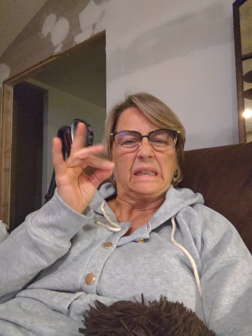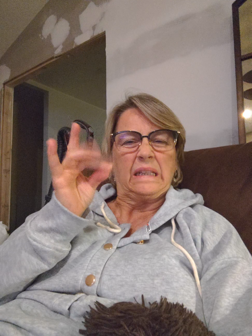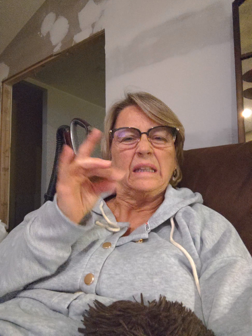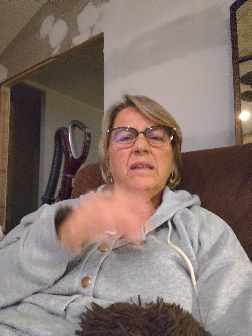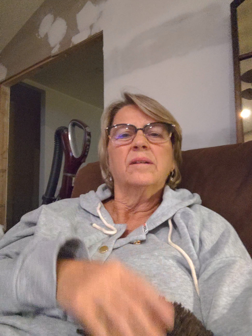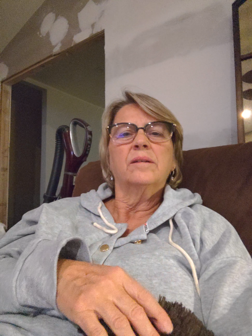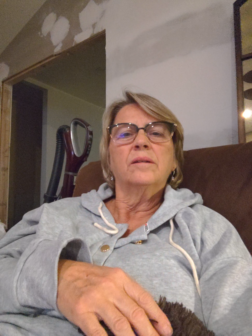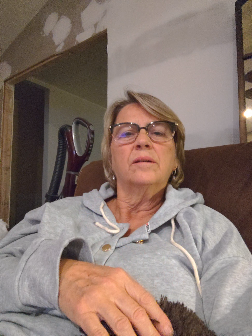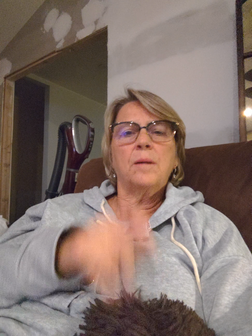sticky